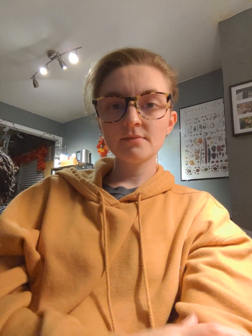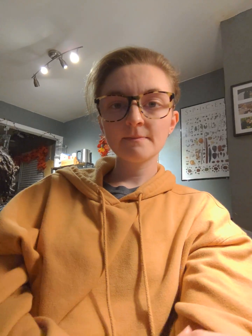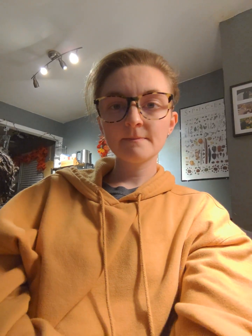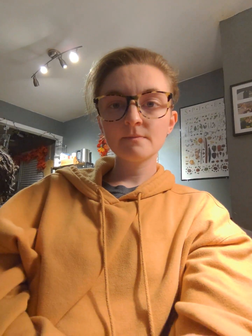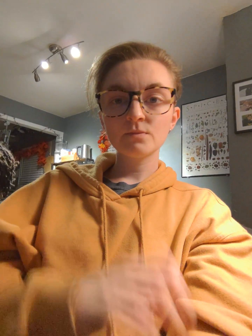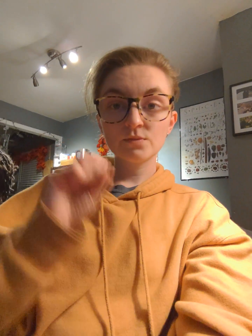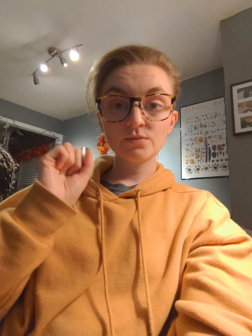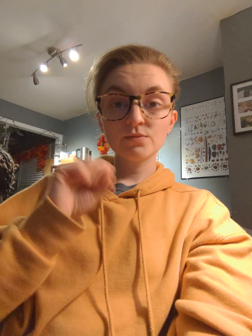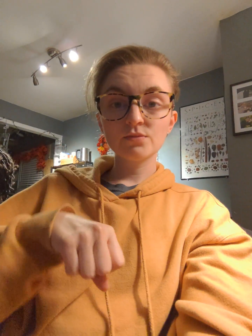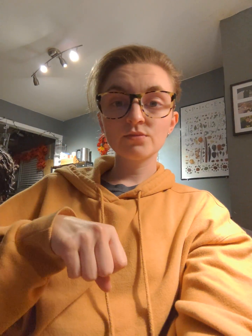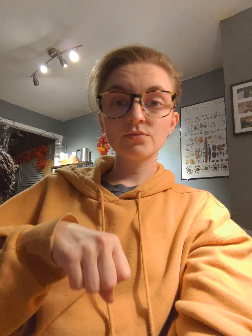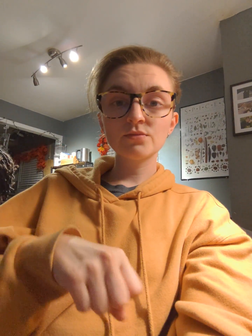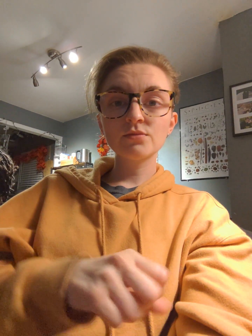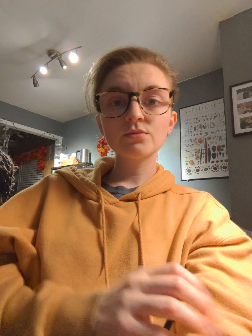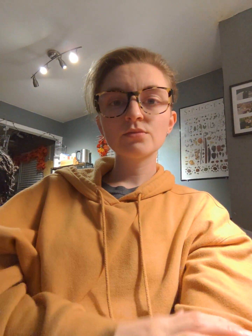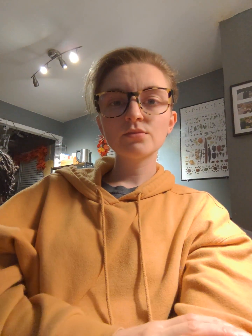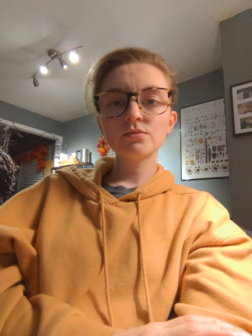could